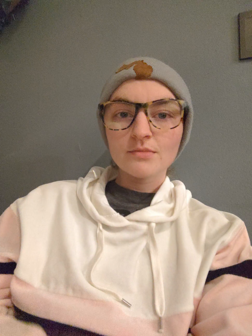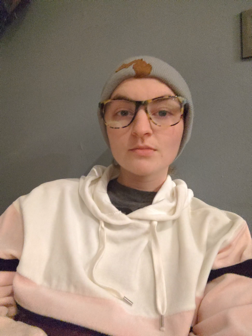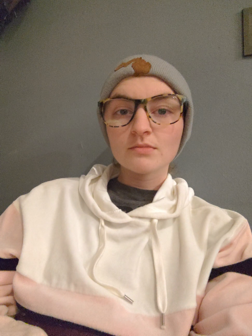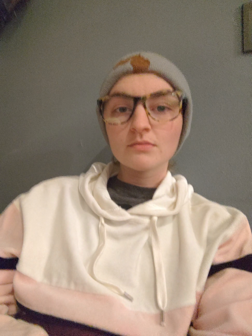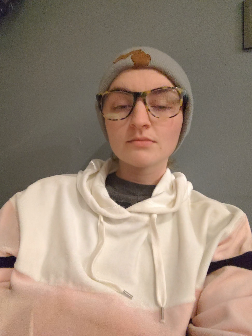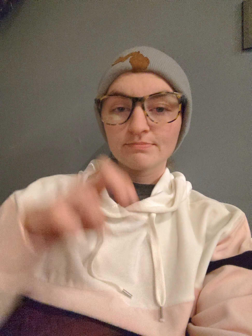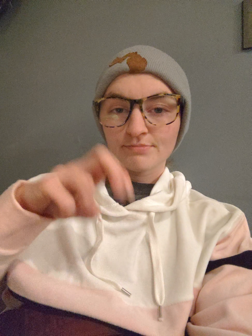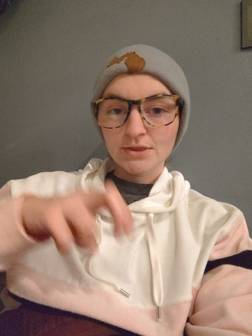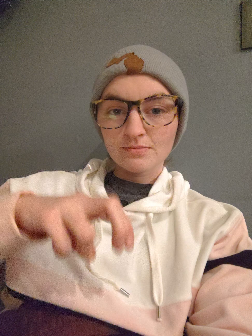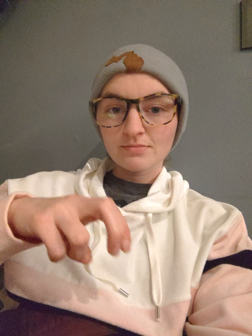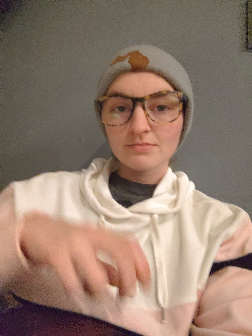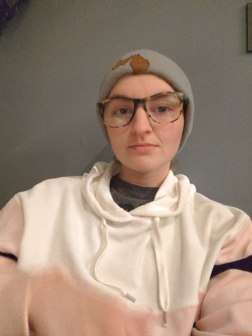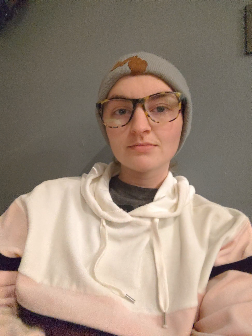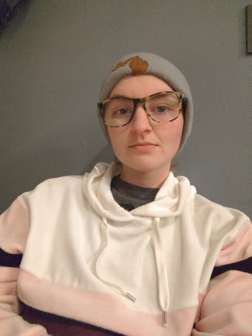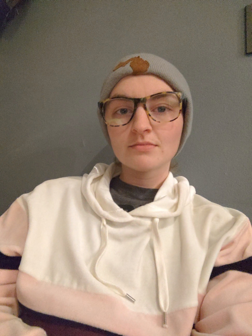chair